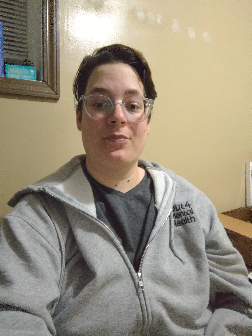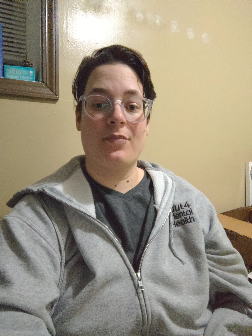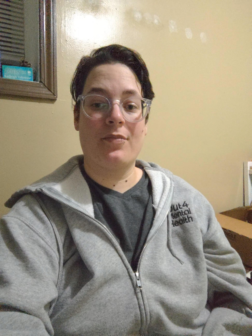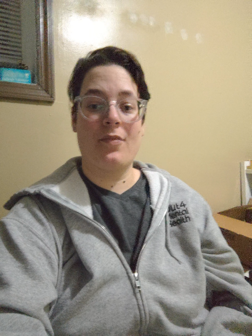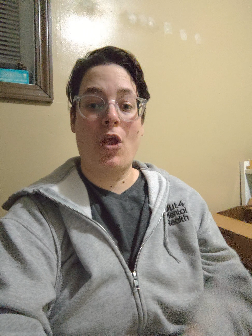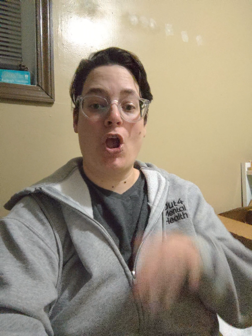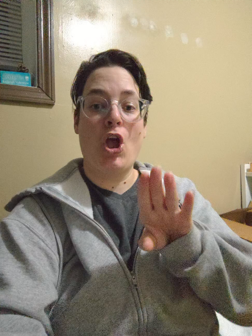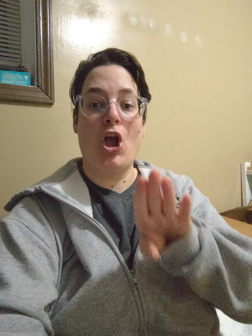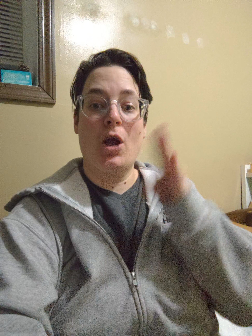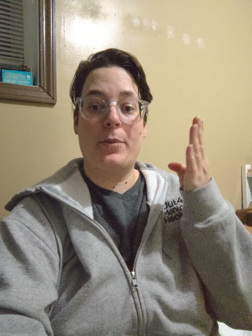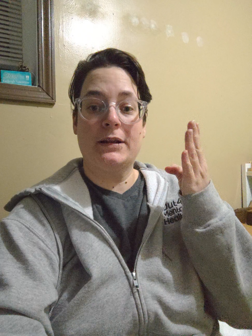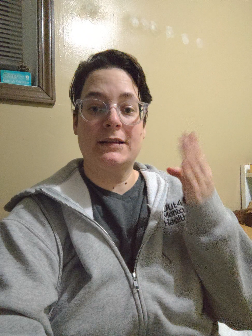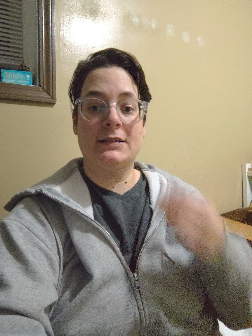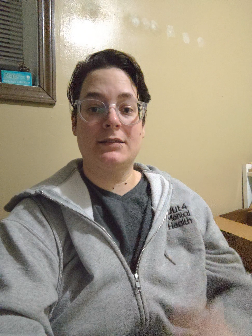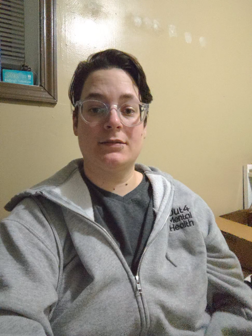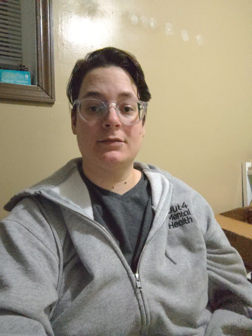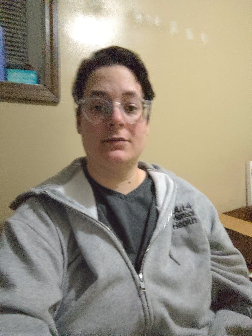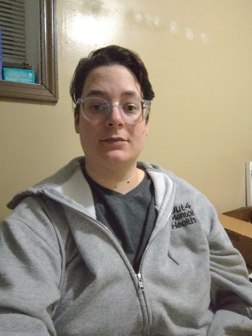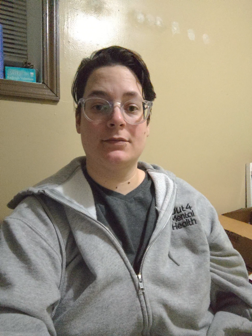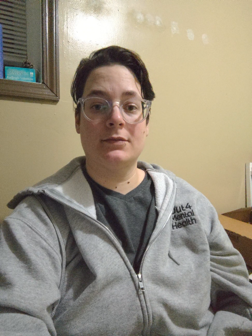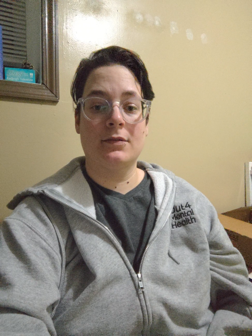open